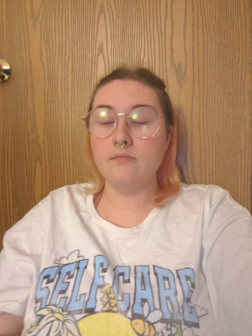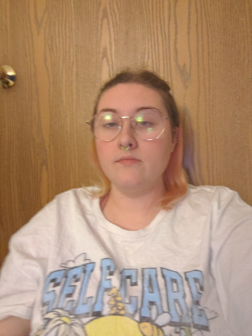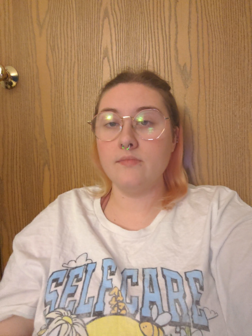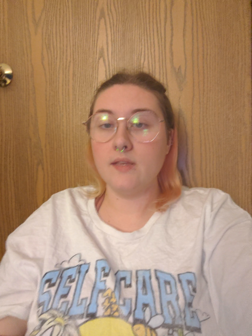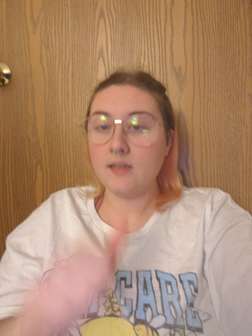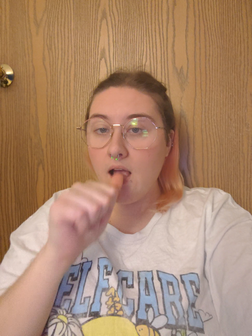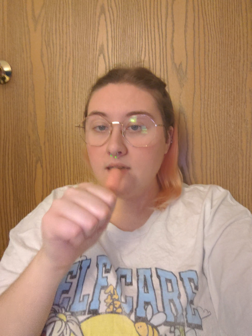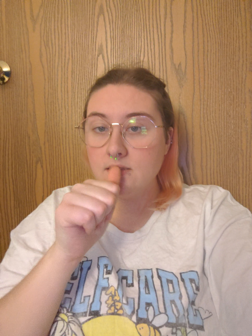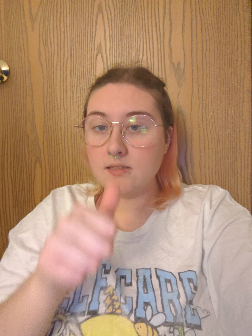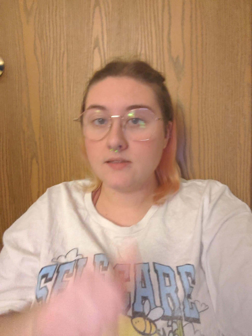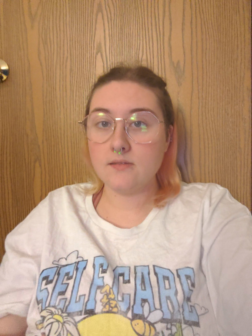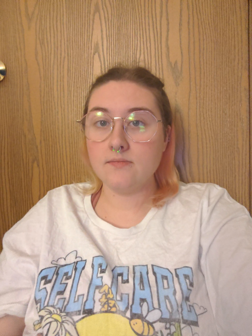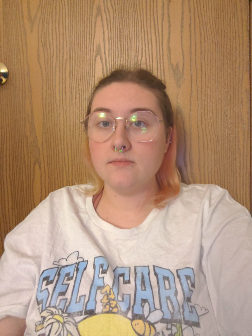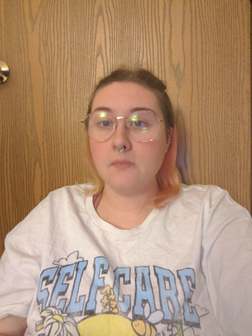nuts